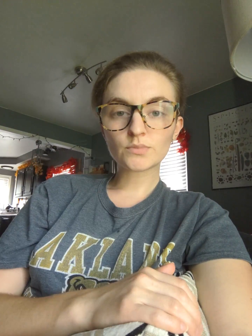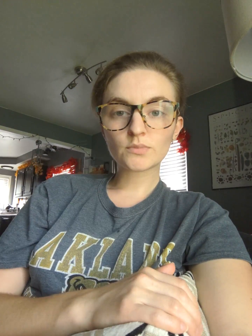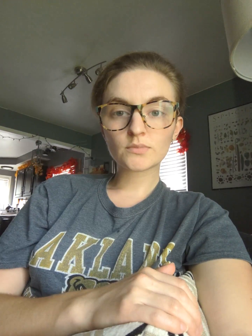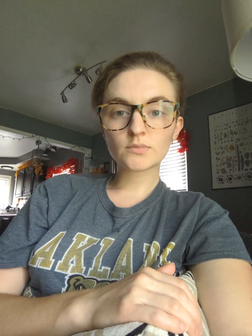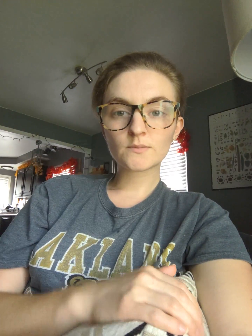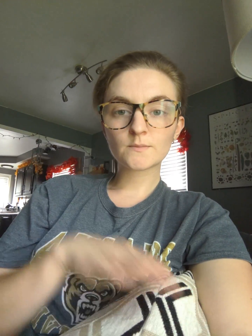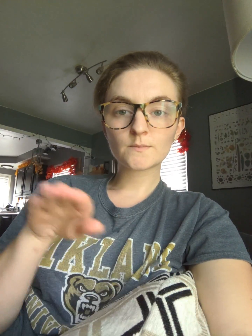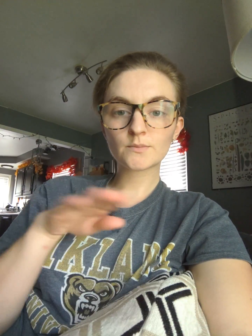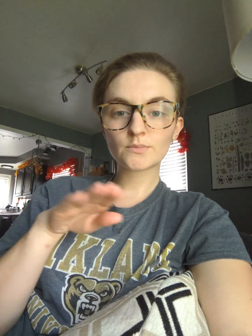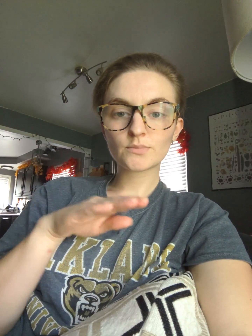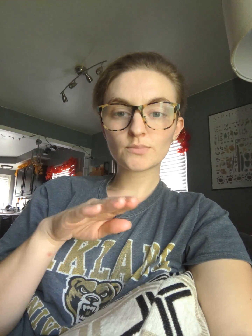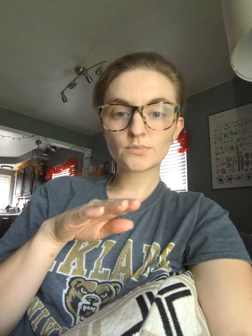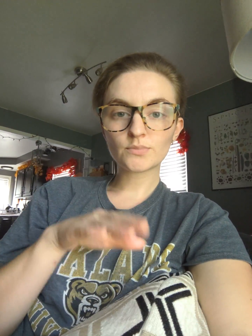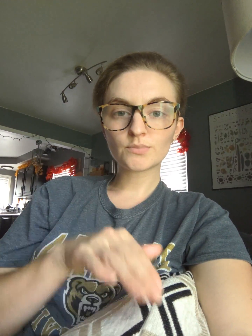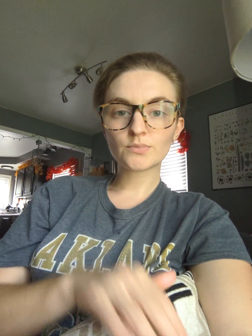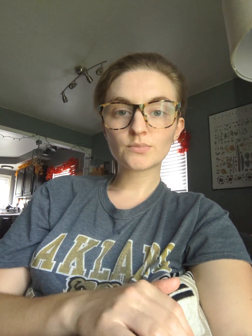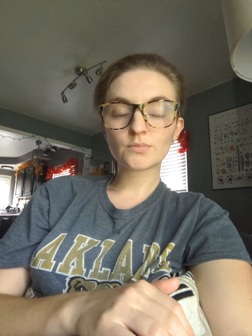boots